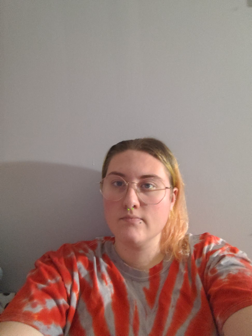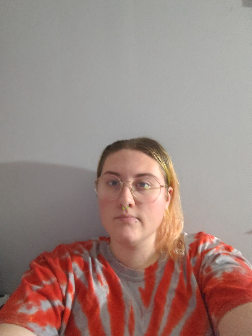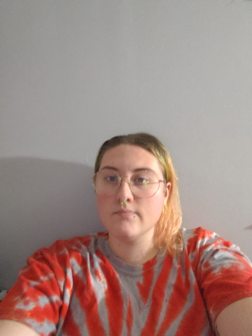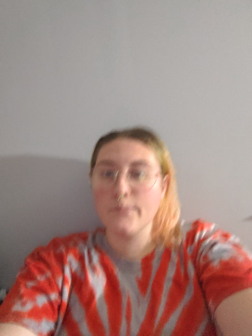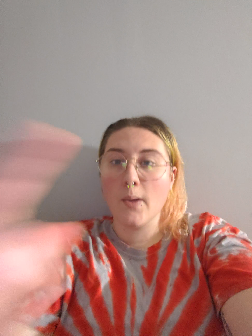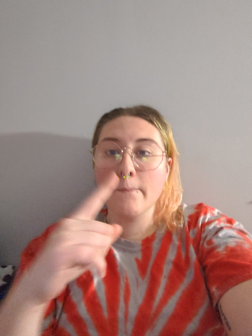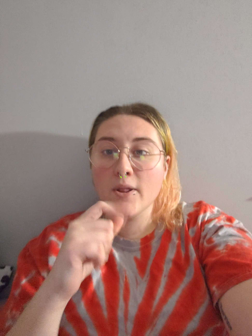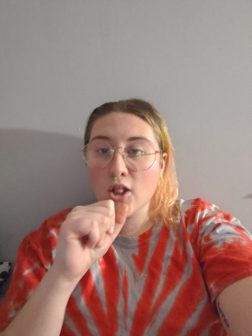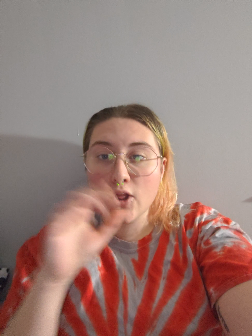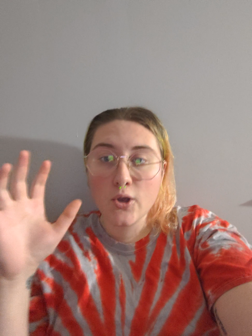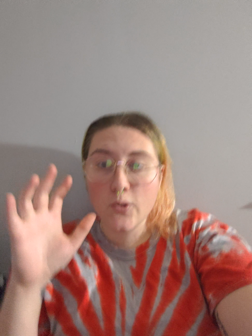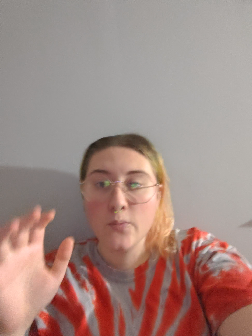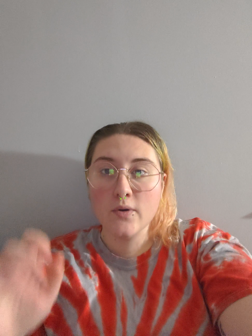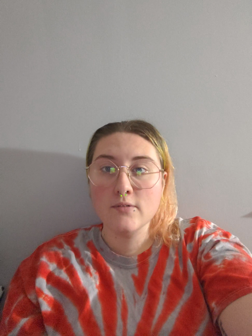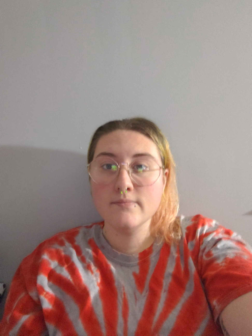balloon